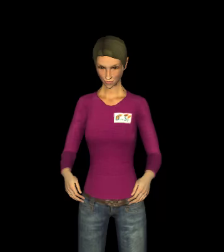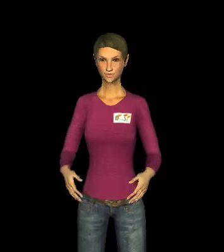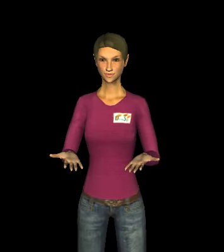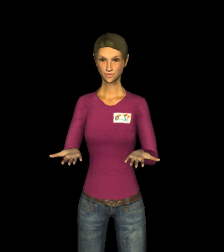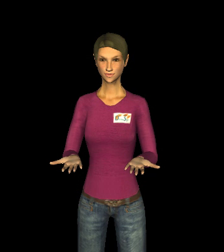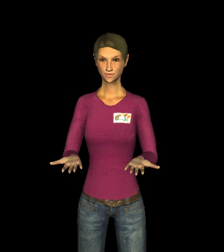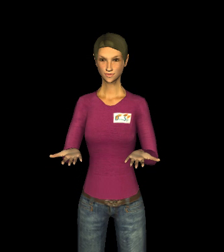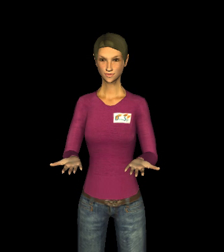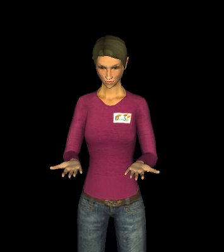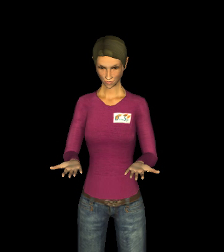الآن